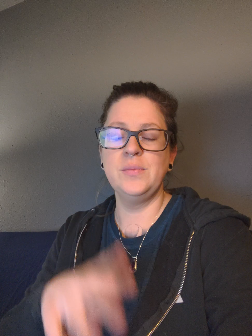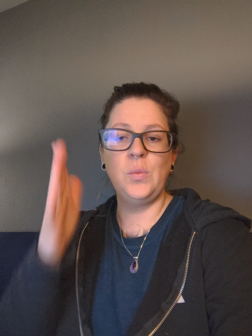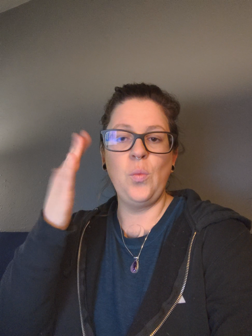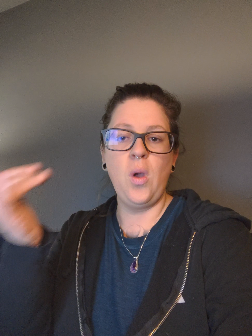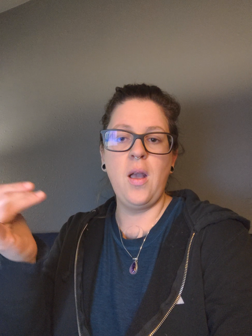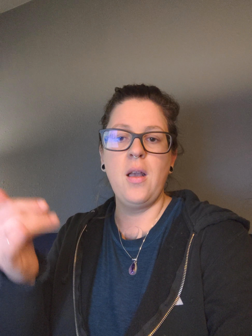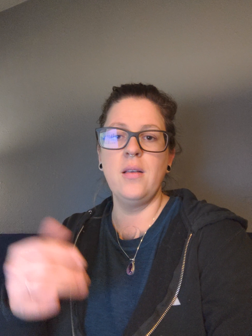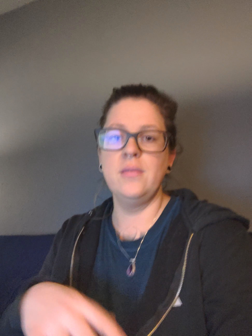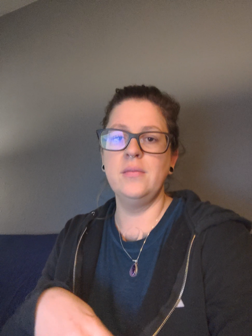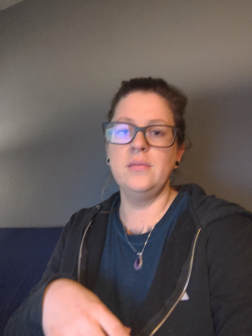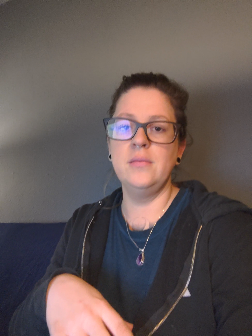why